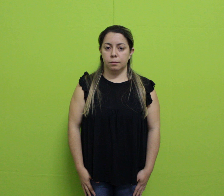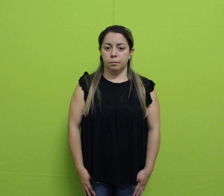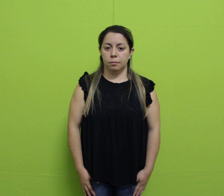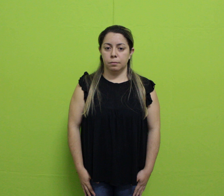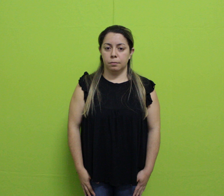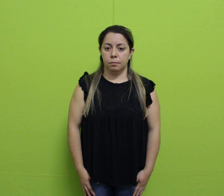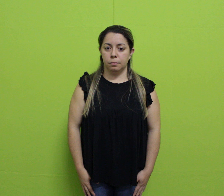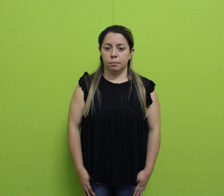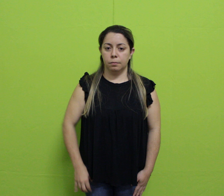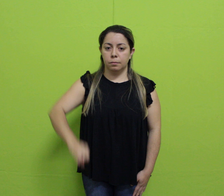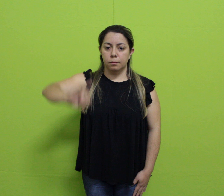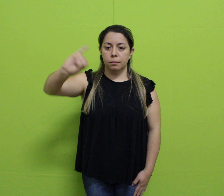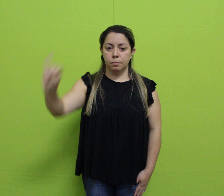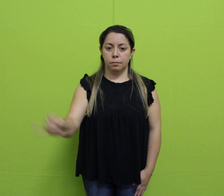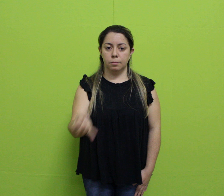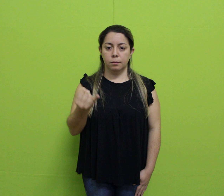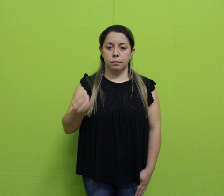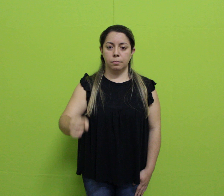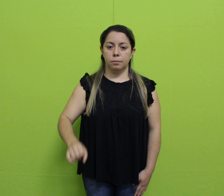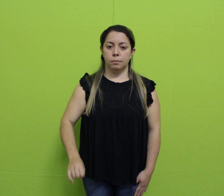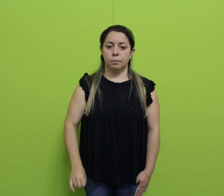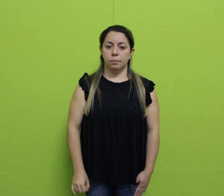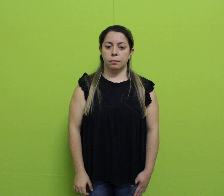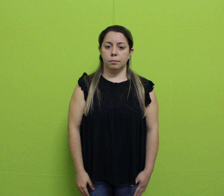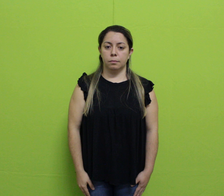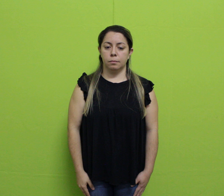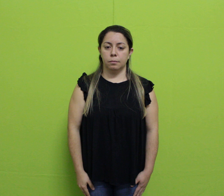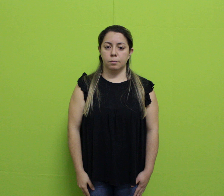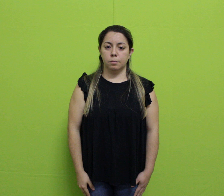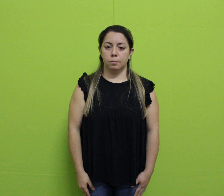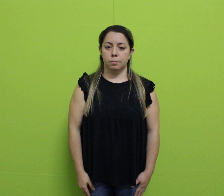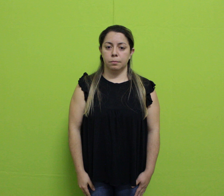aproveitar